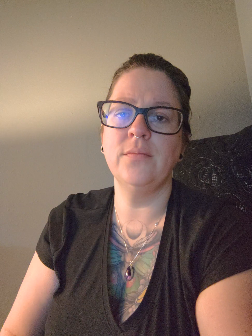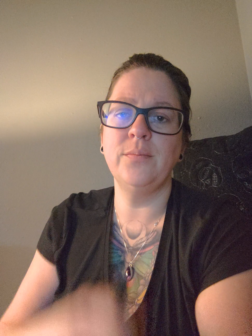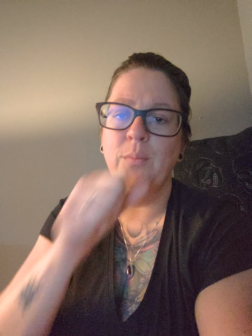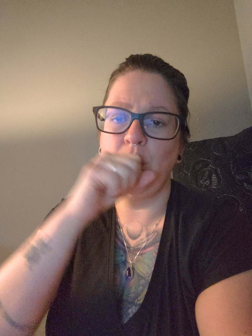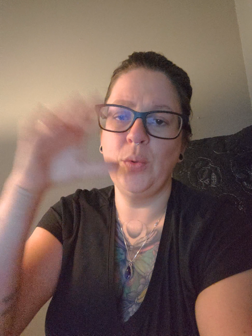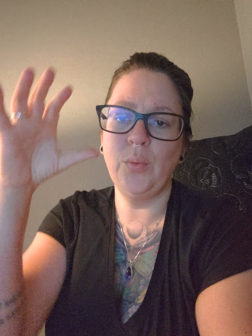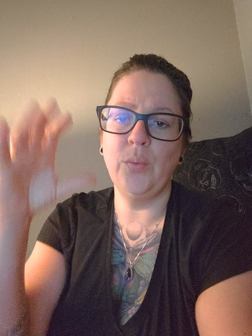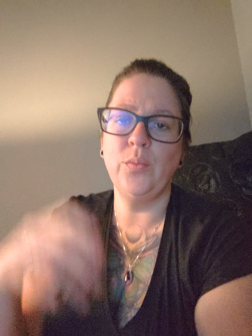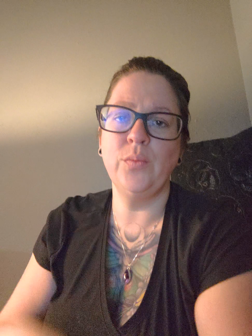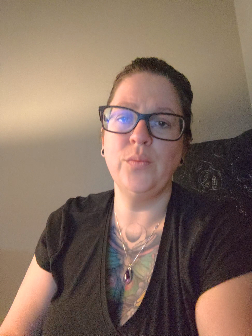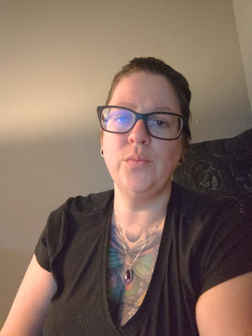balloon